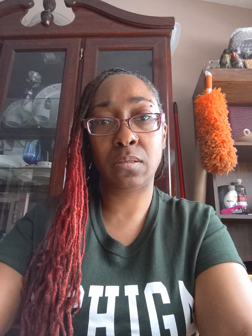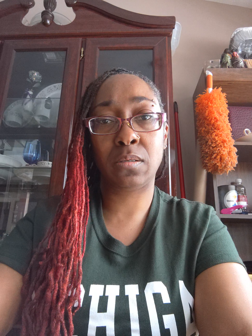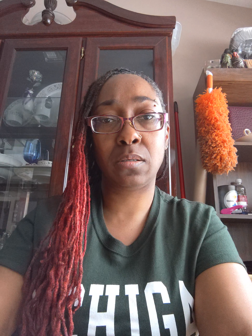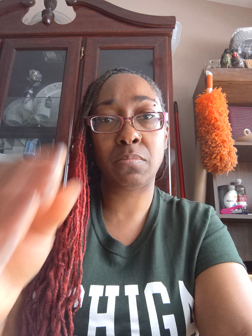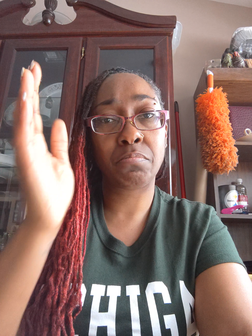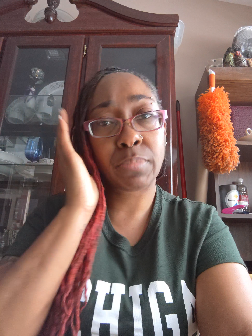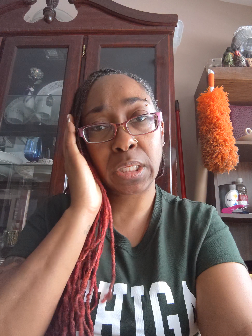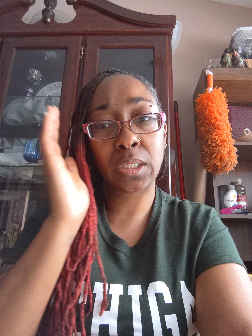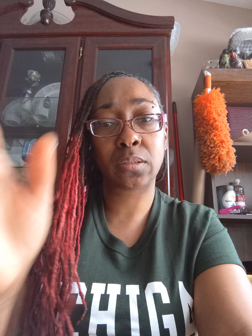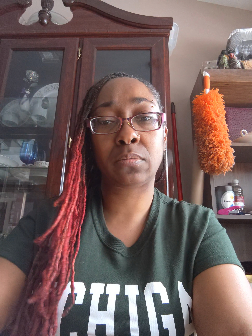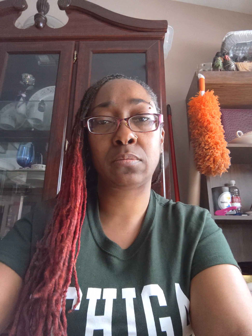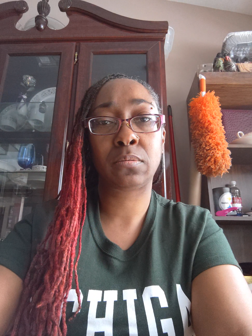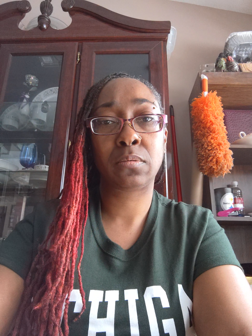bed